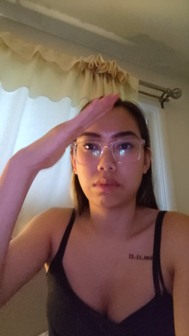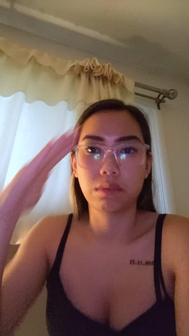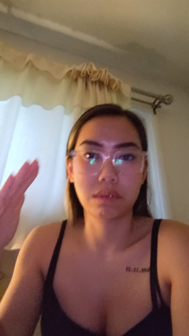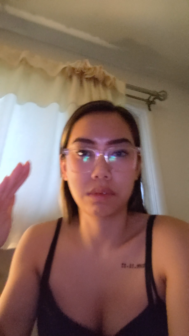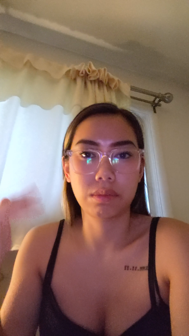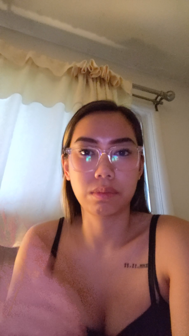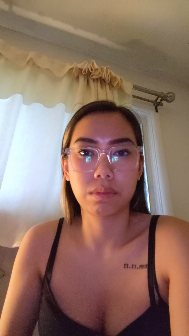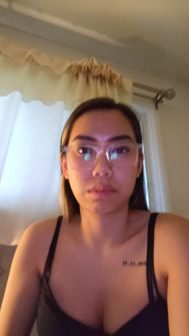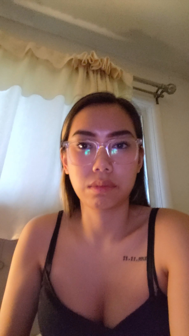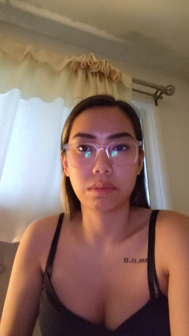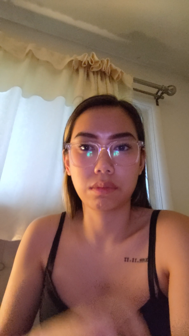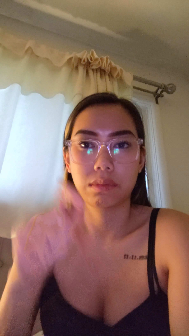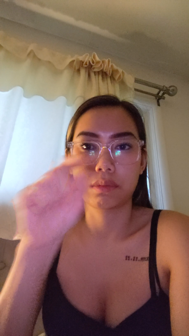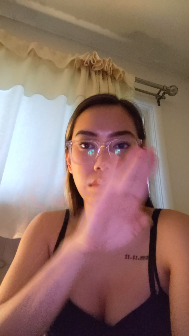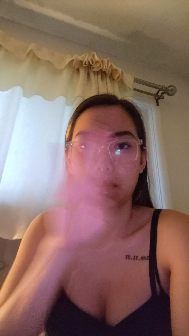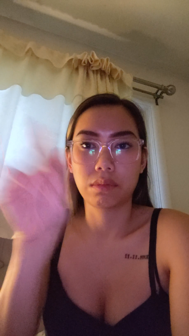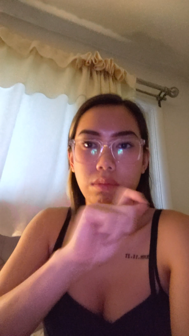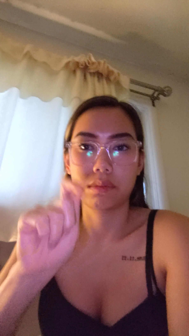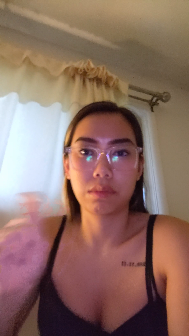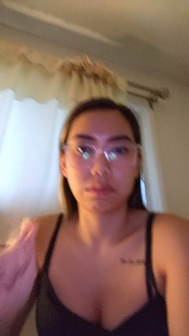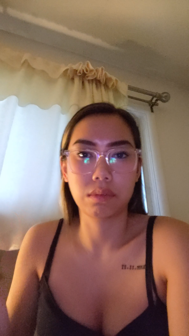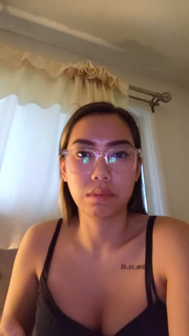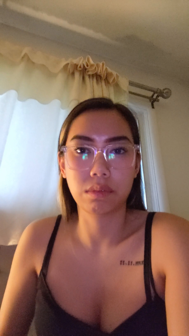chalk